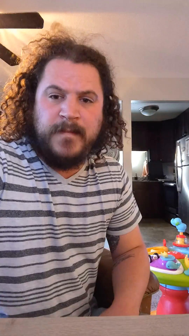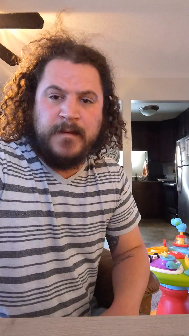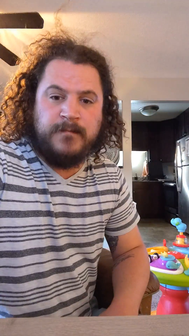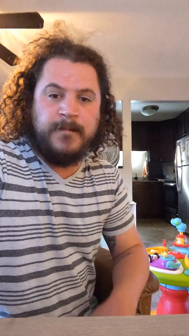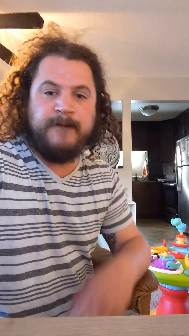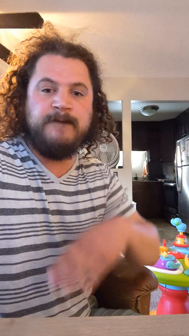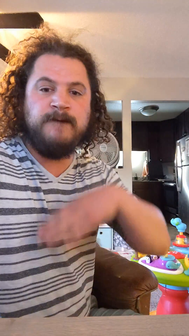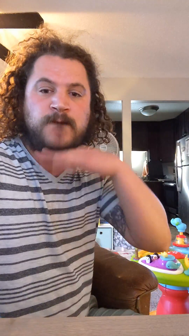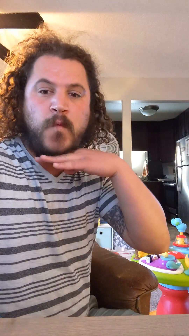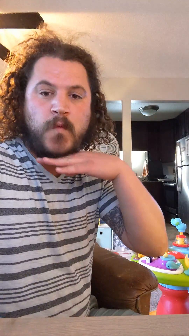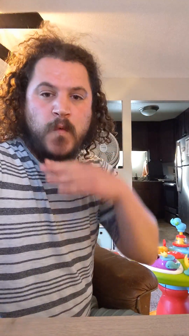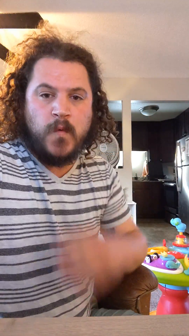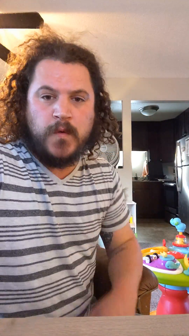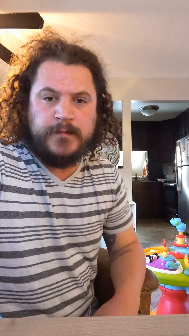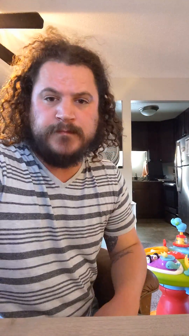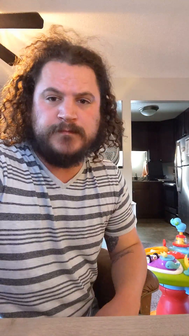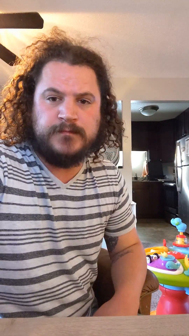full